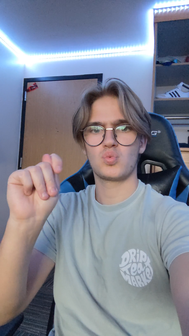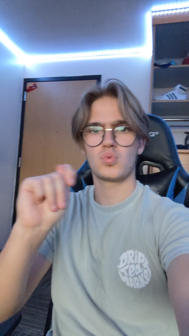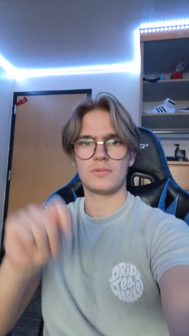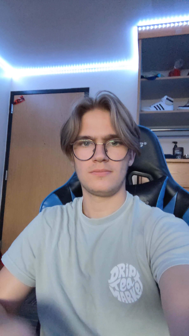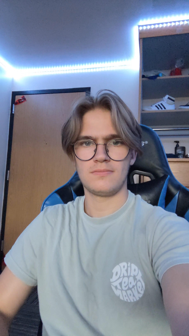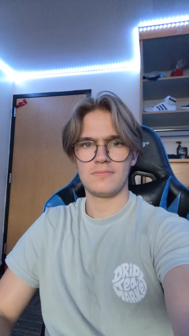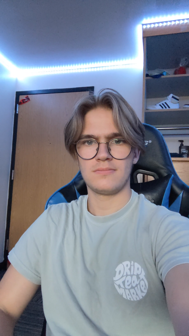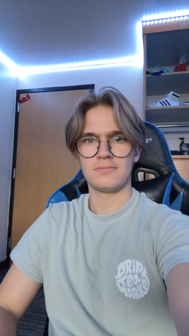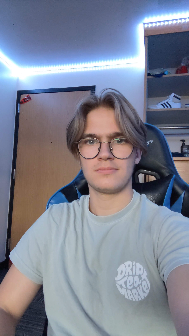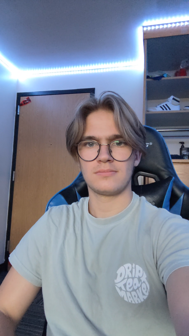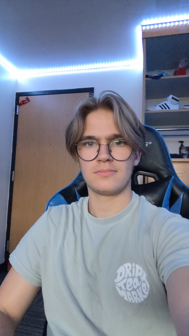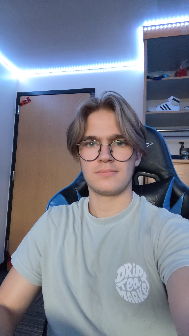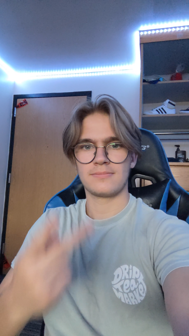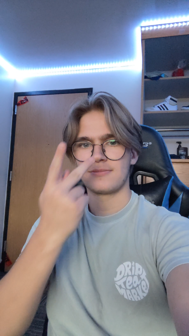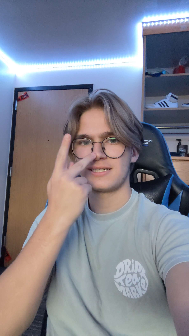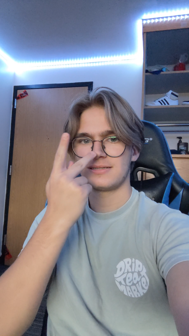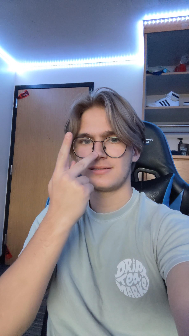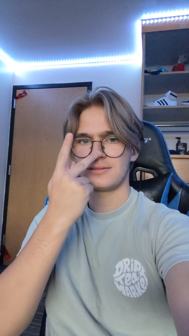penis